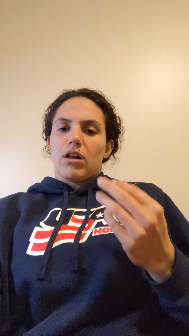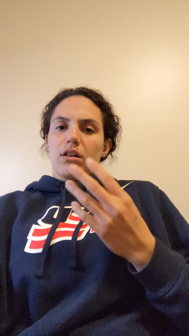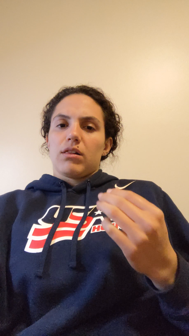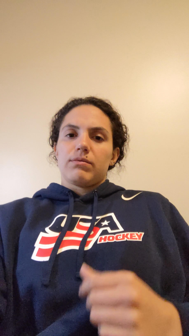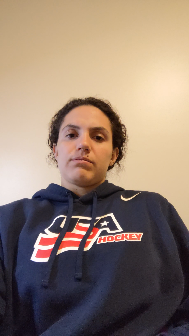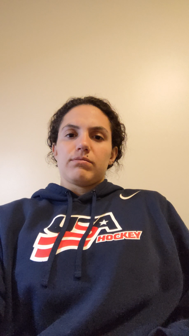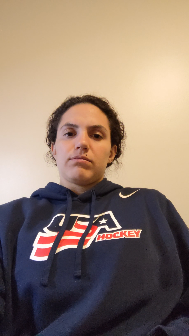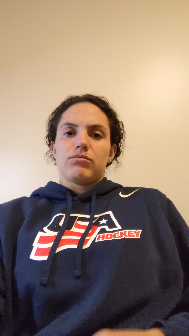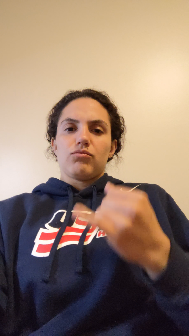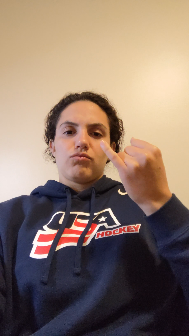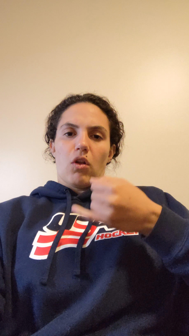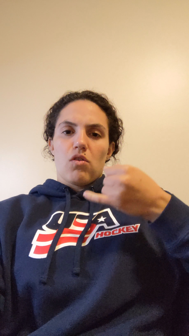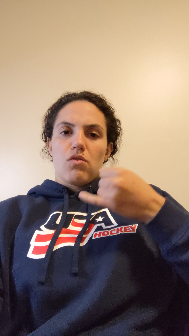draw